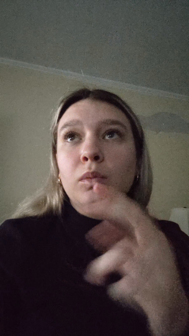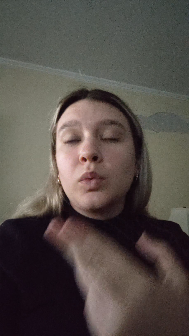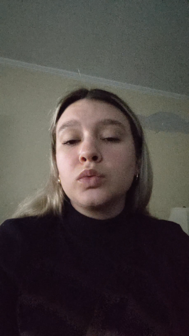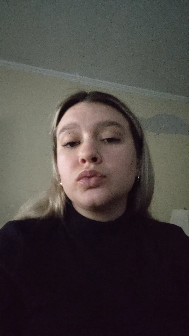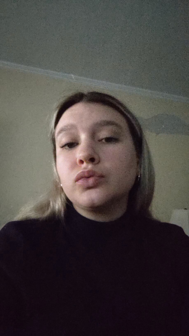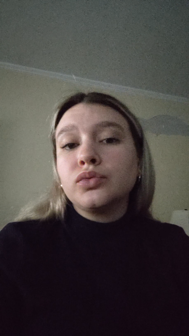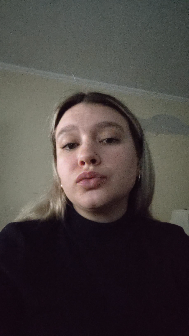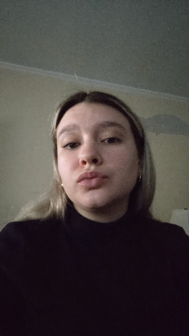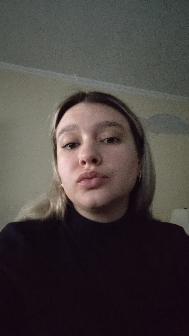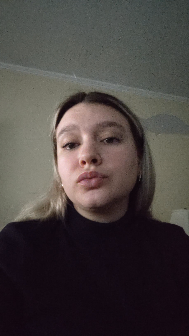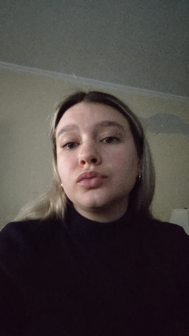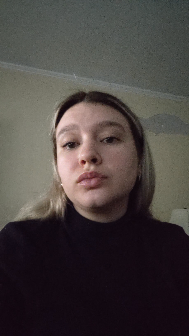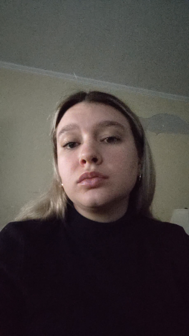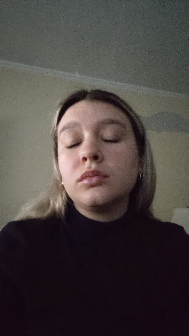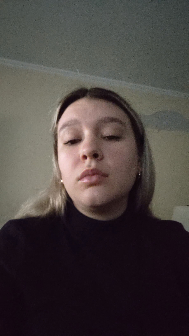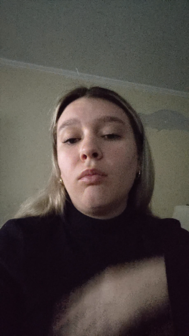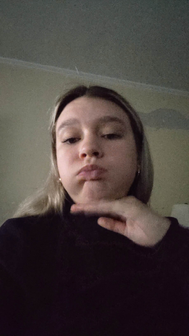full